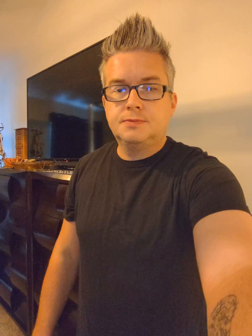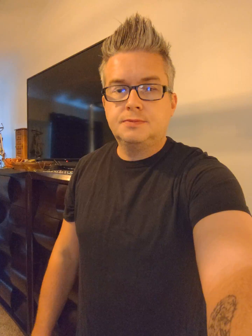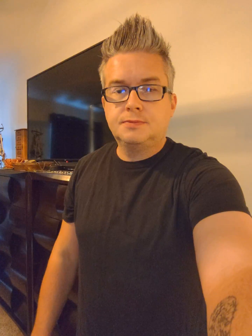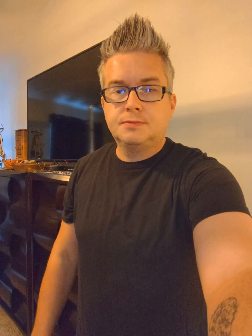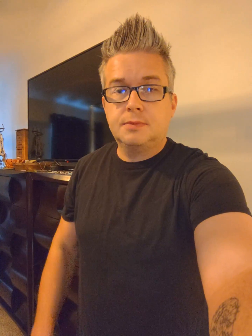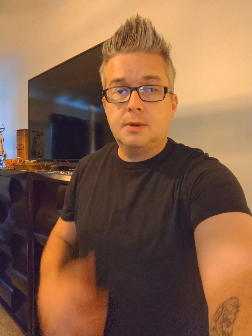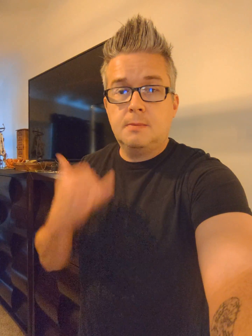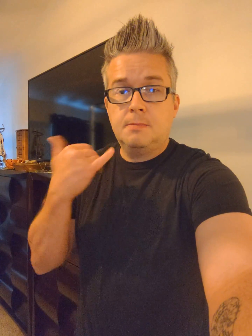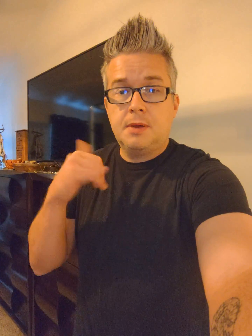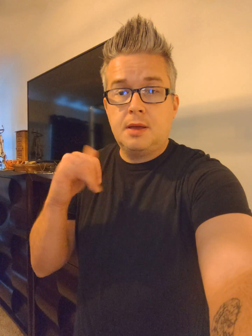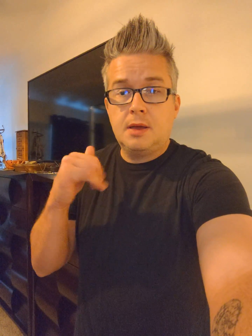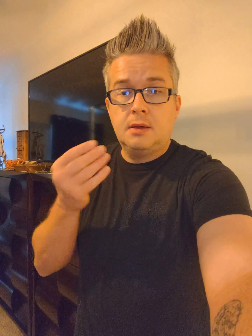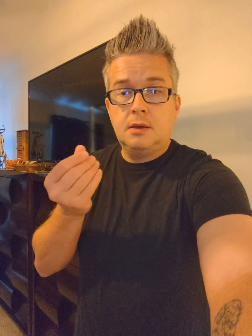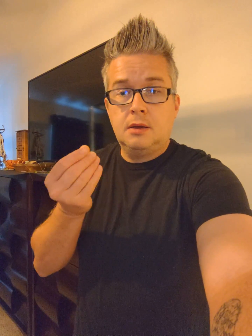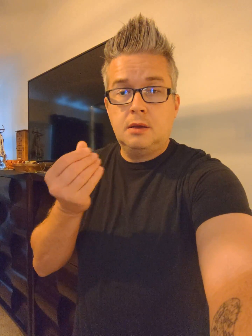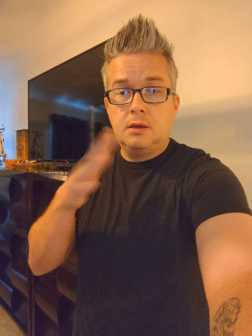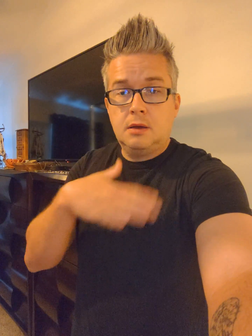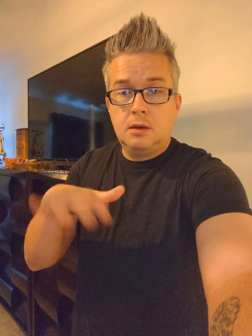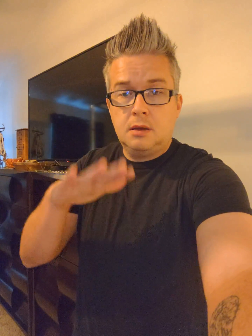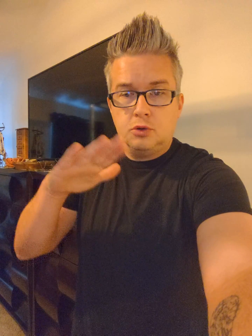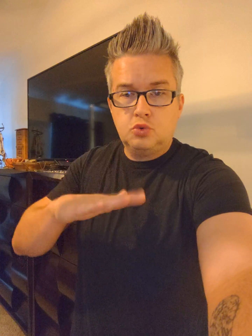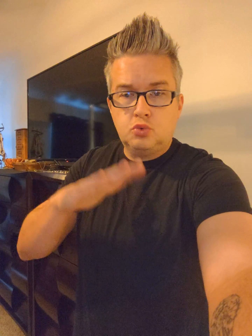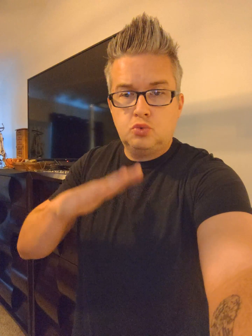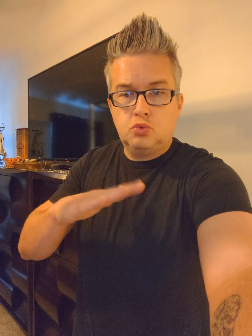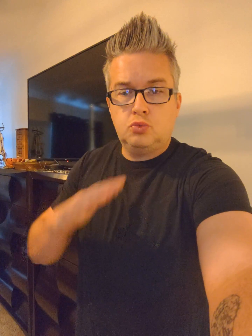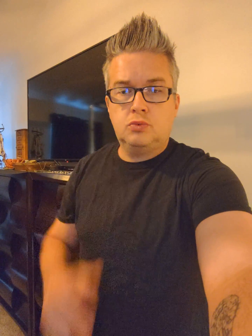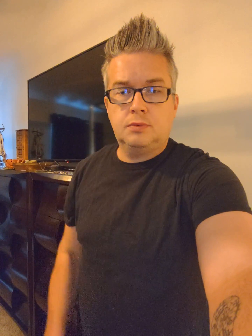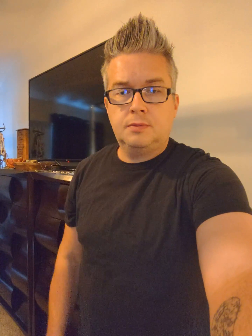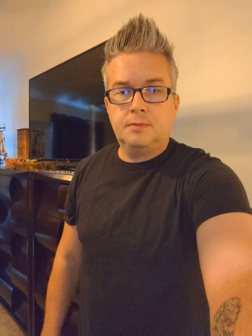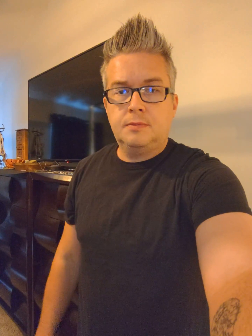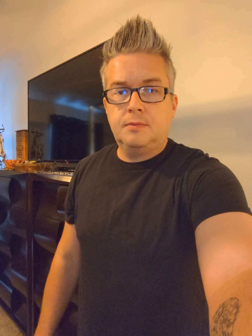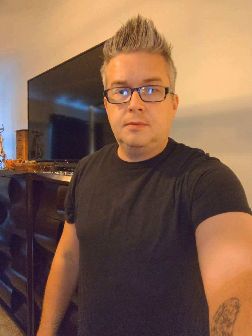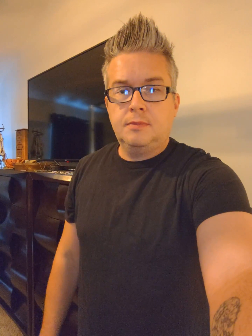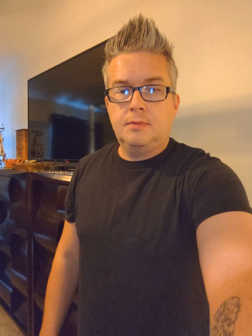playground